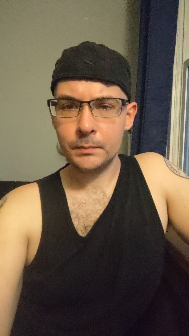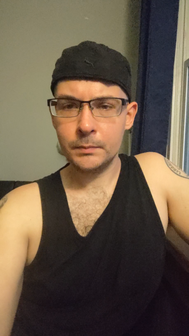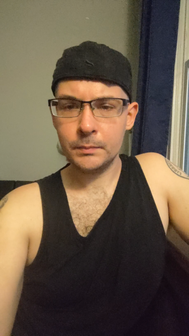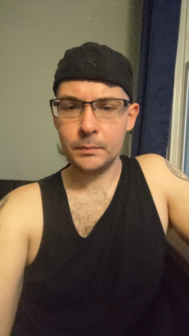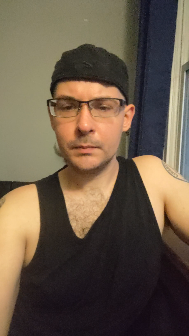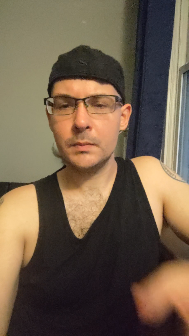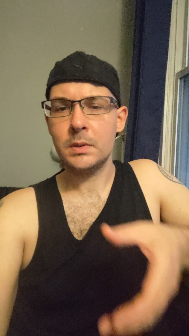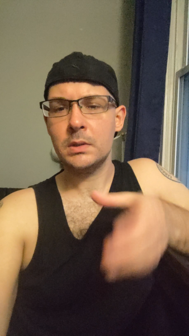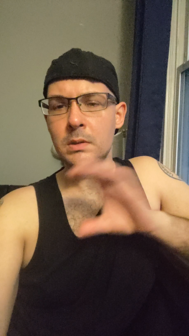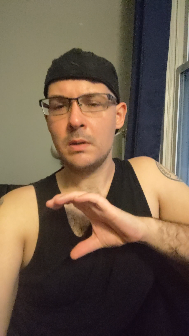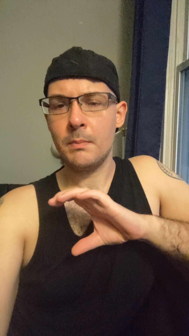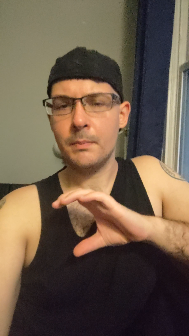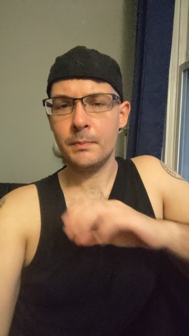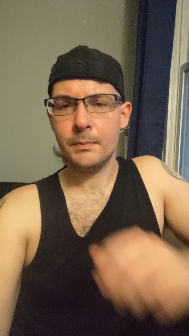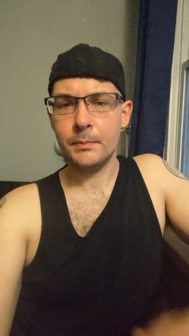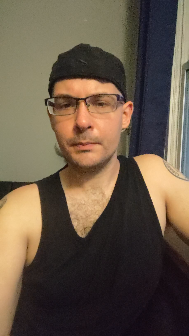dump